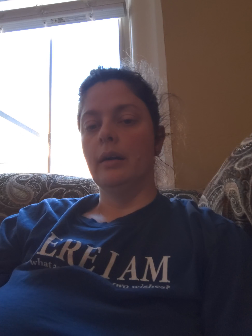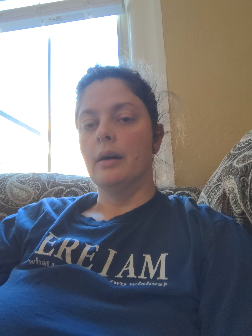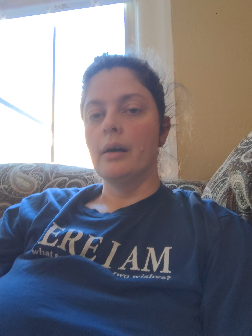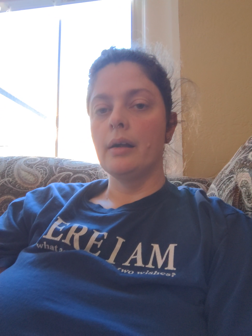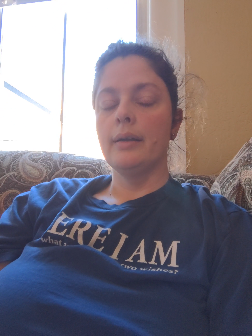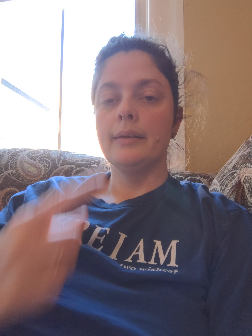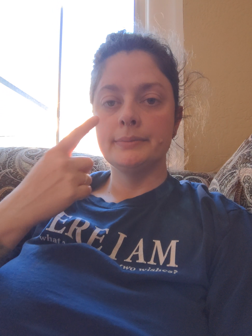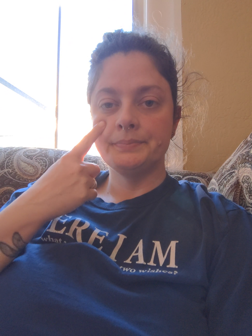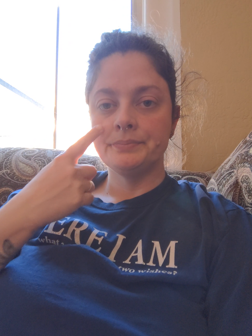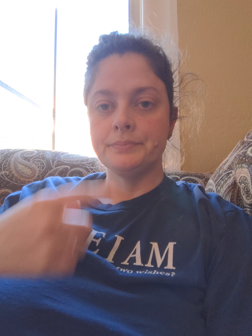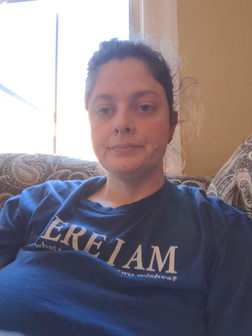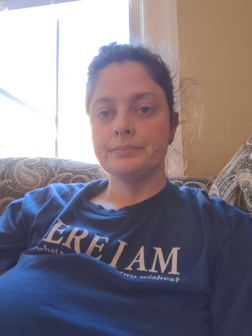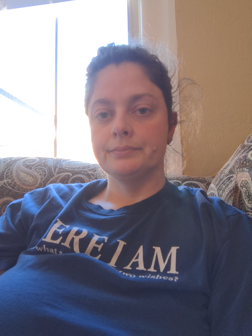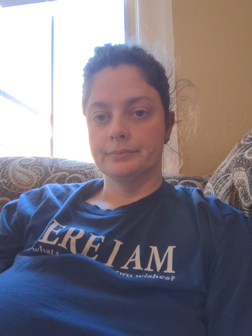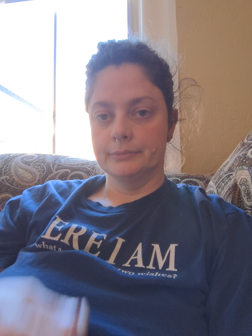eye